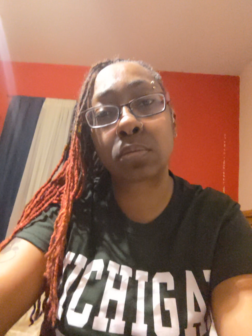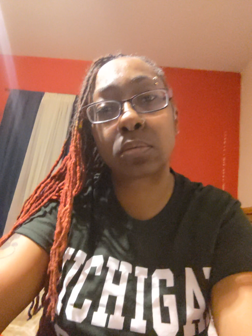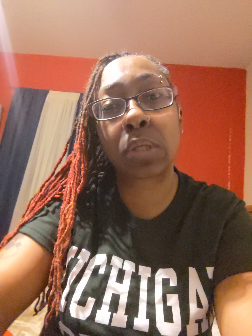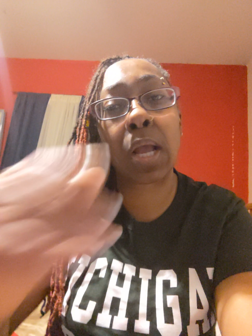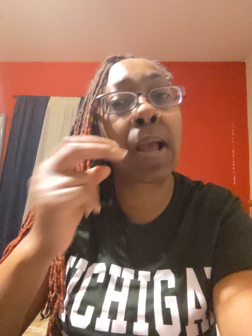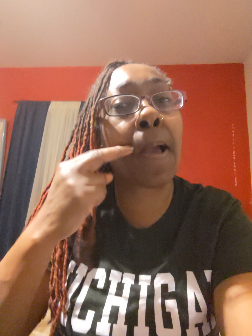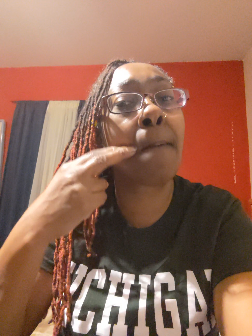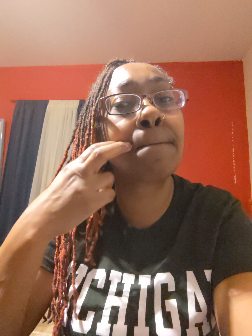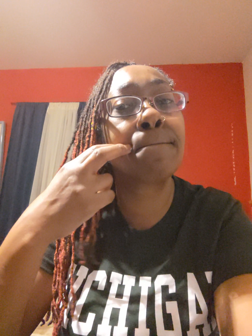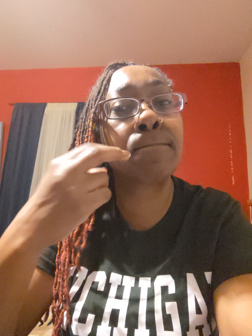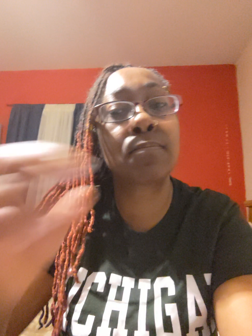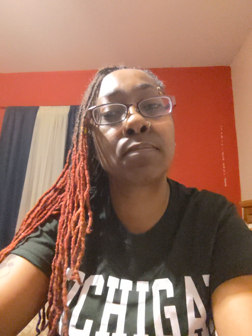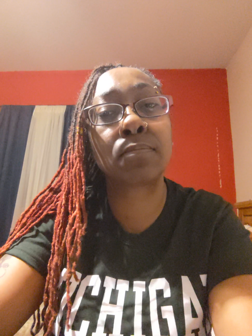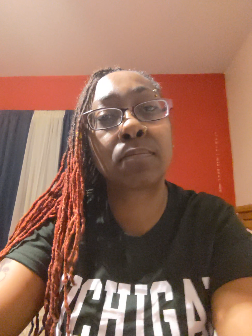gum